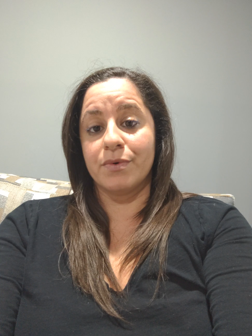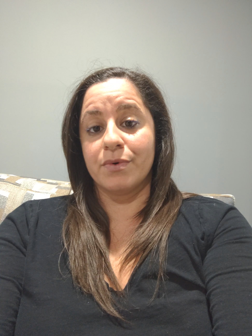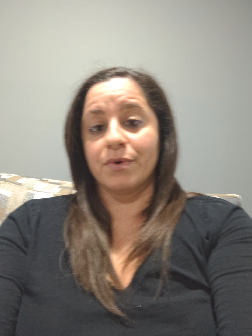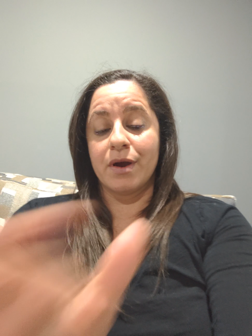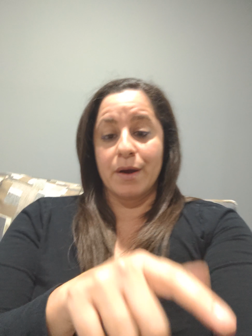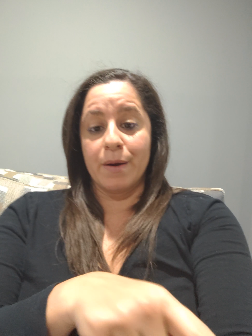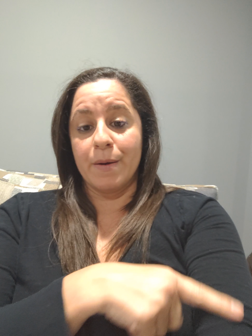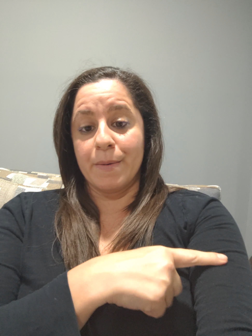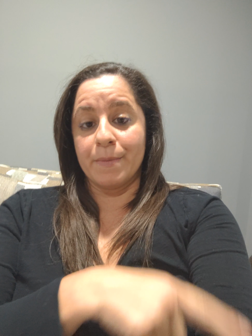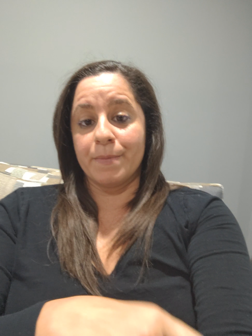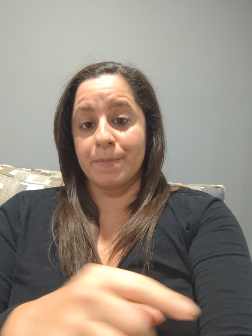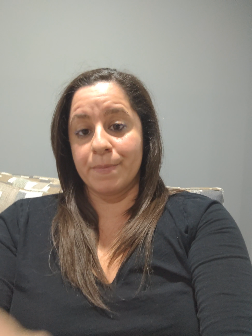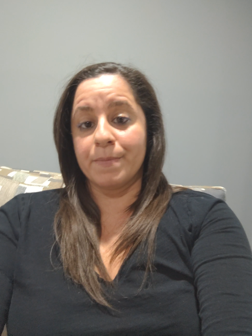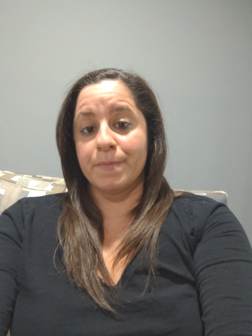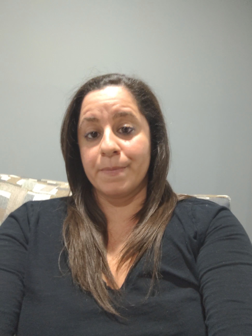arm